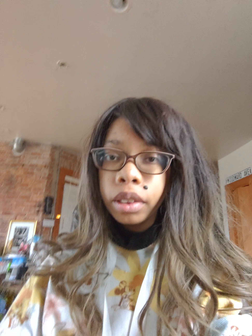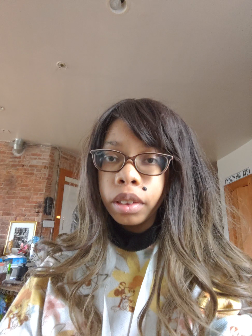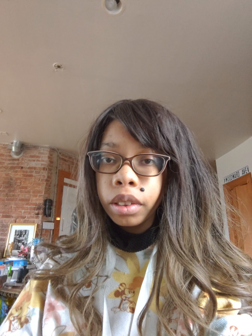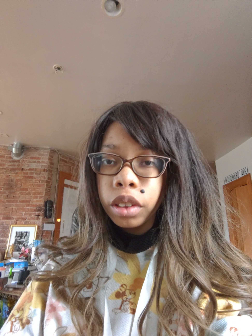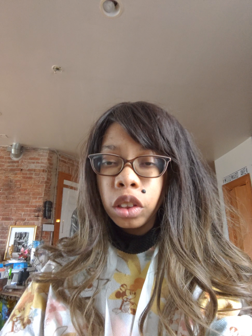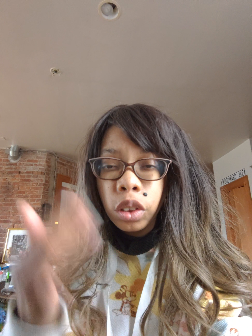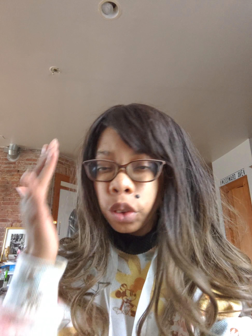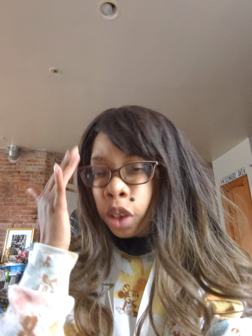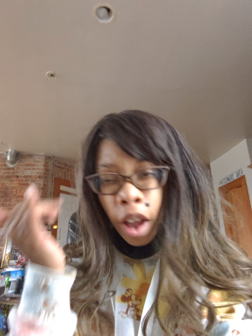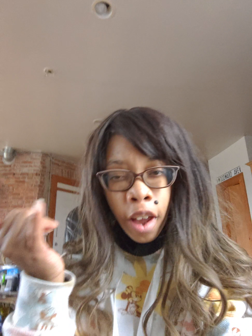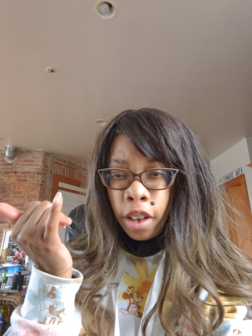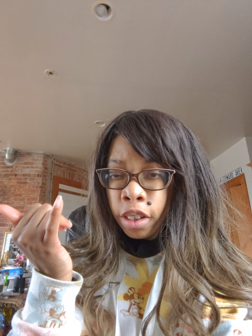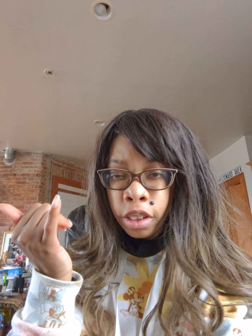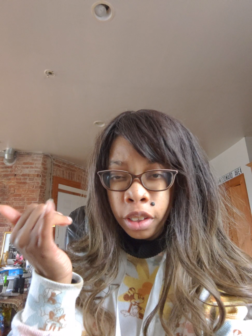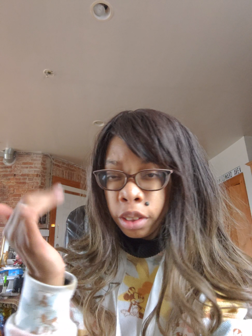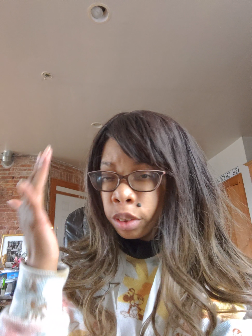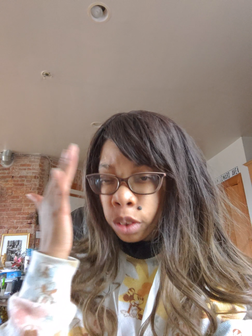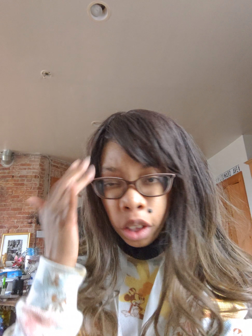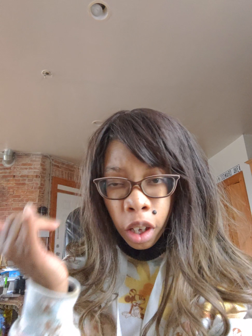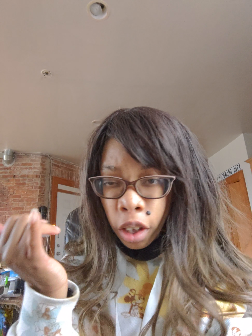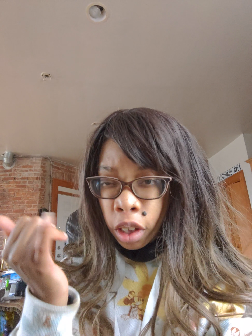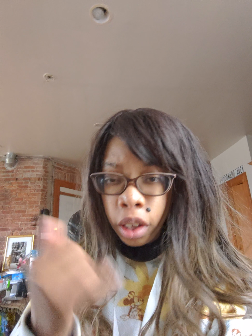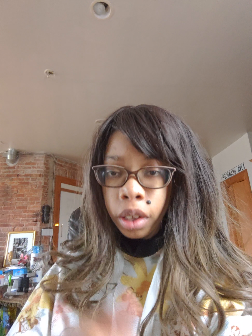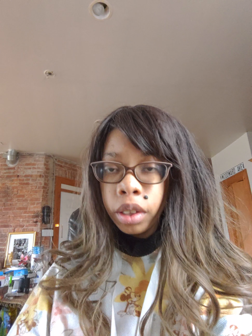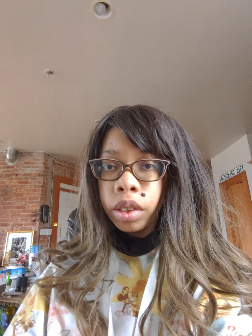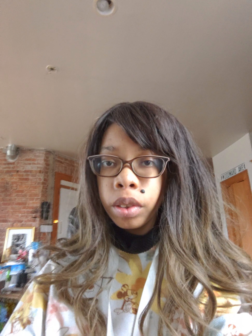why